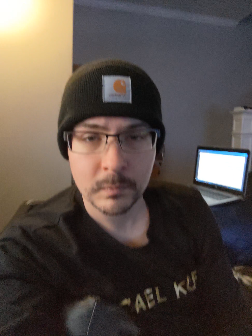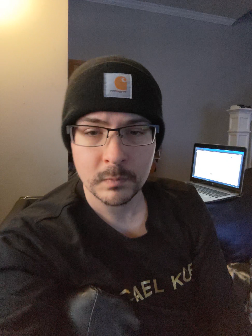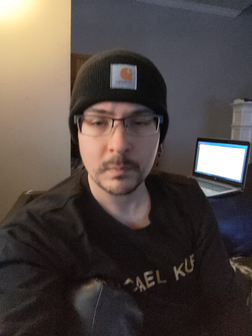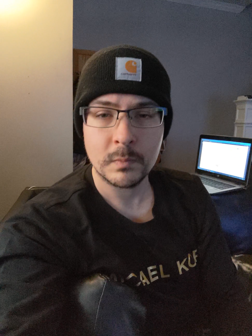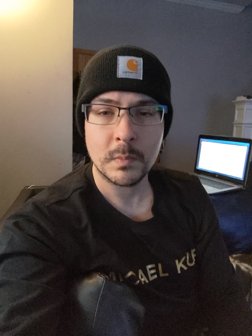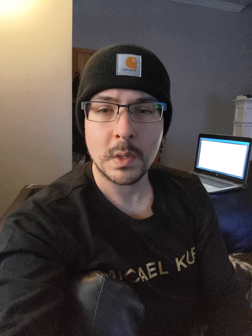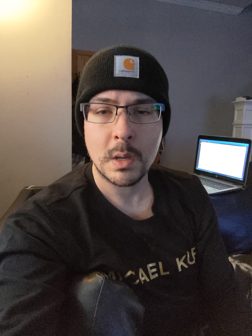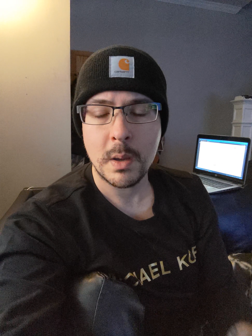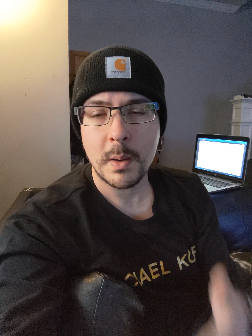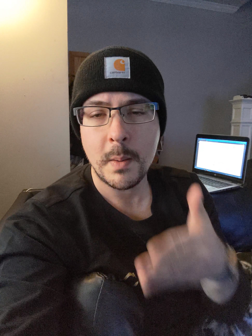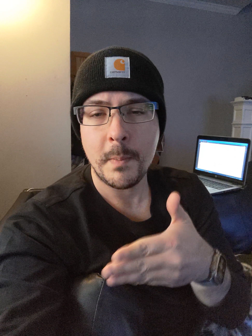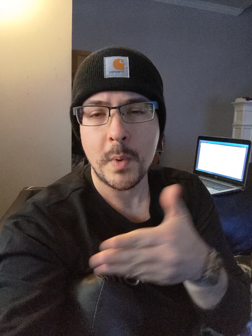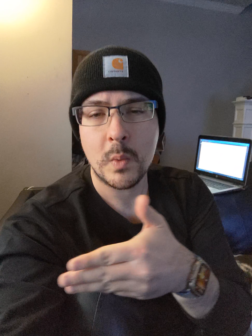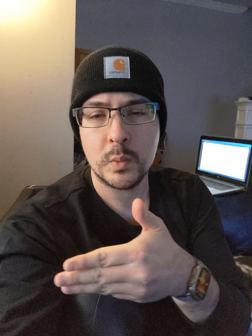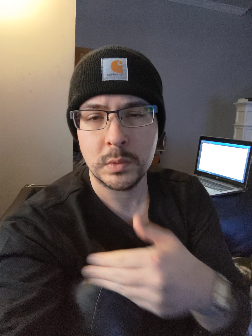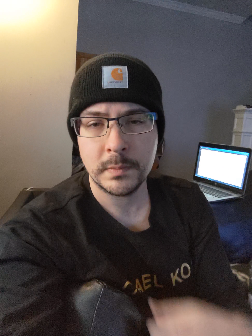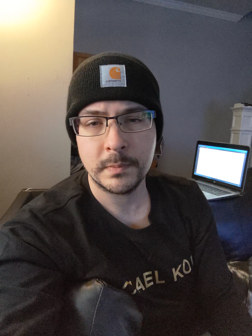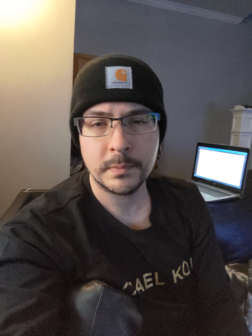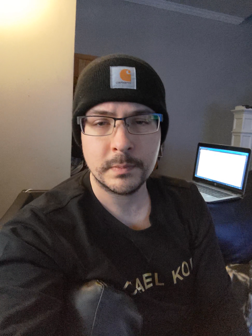boat